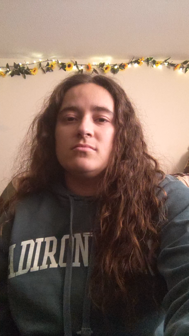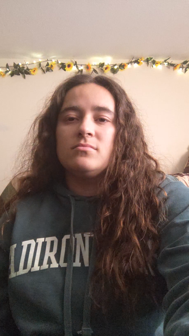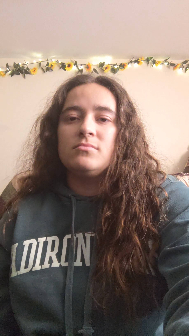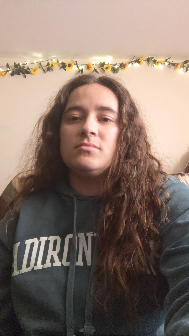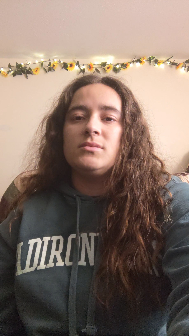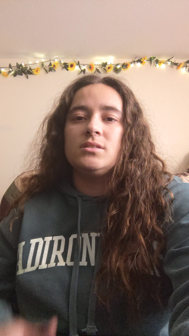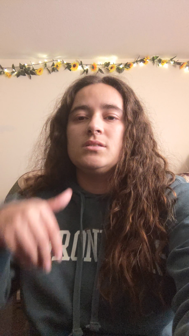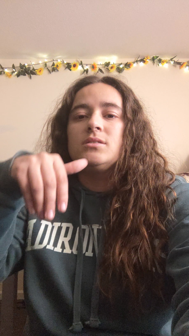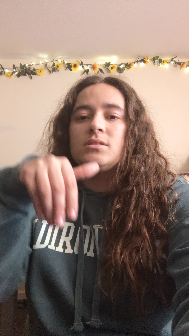night night